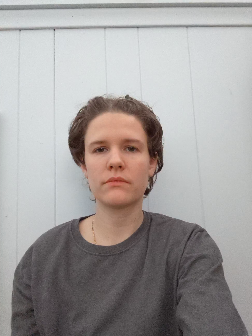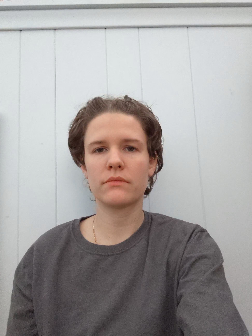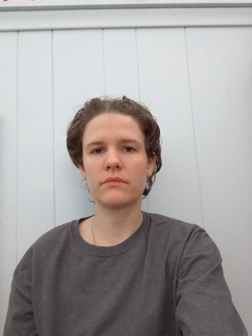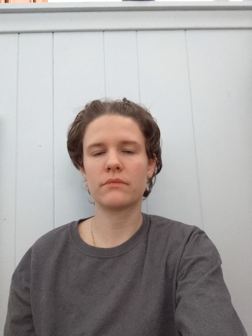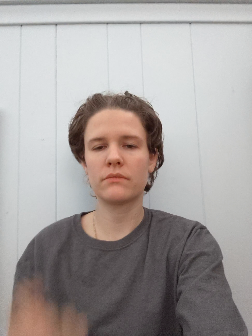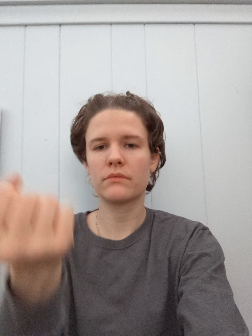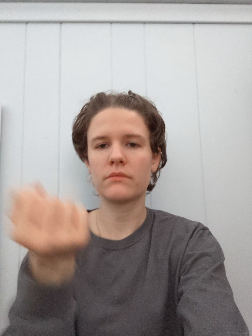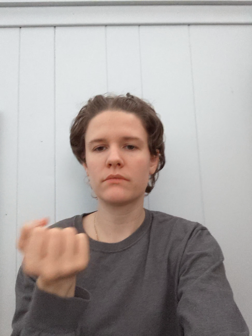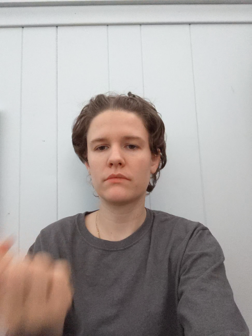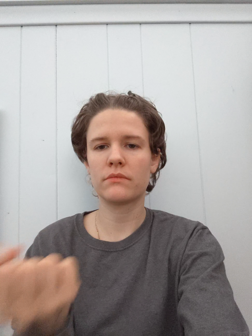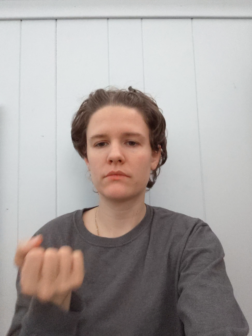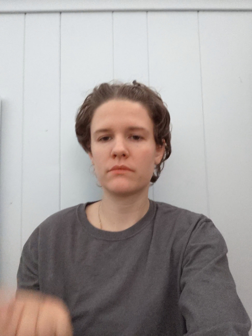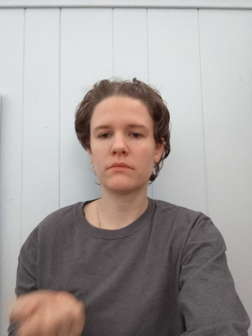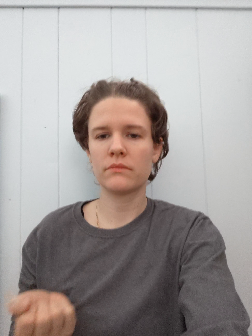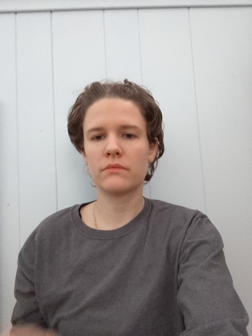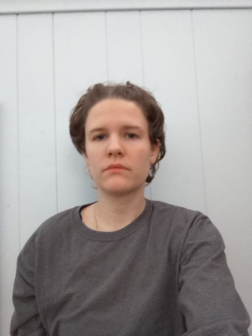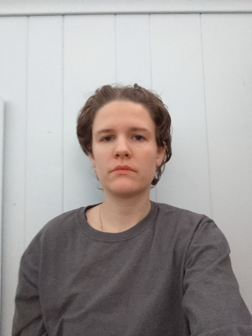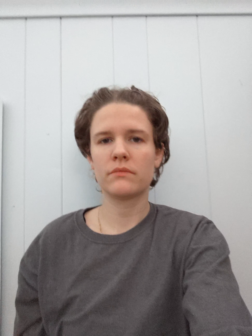drawer